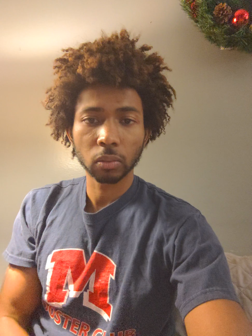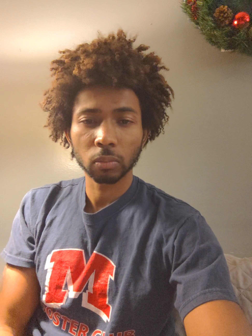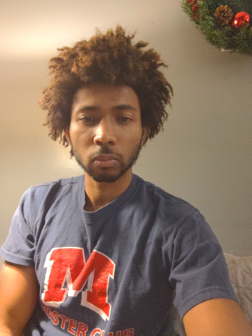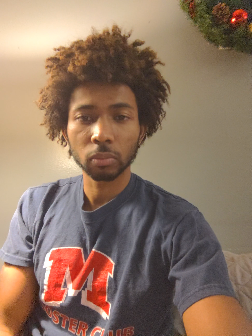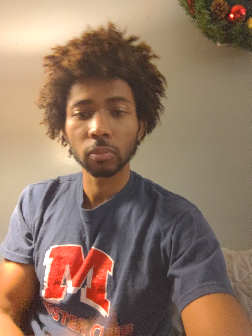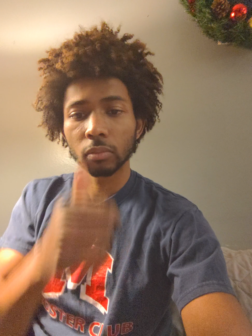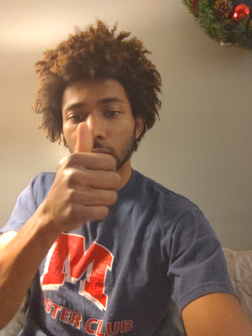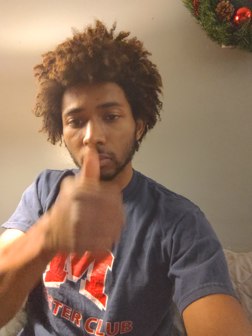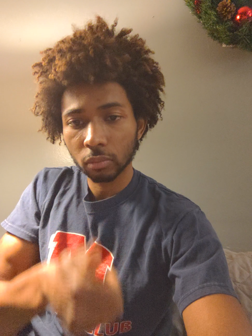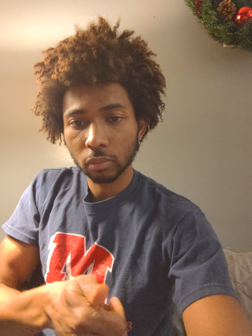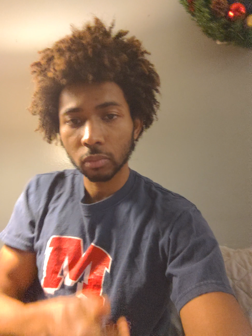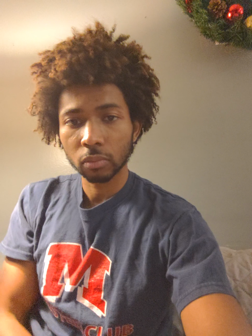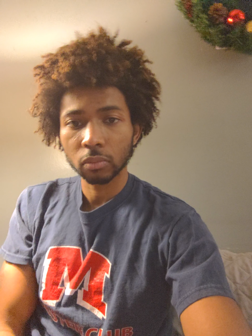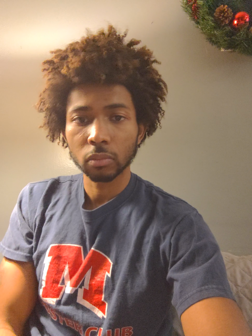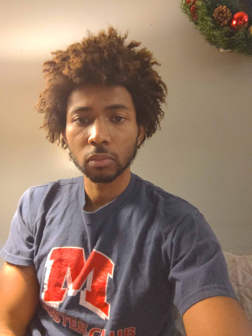every